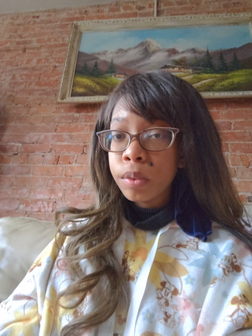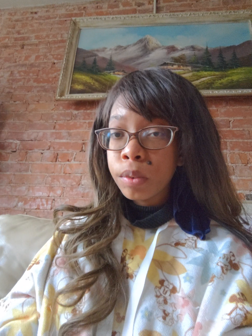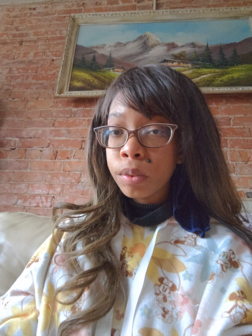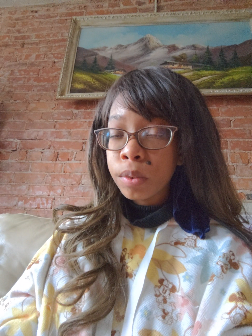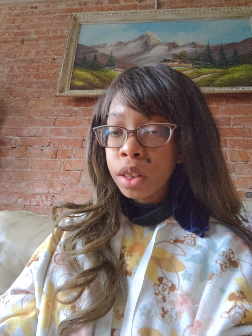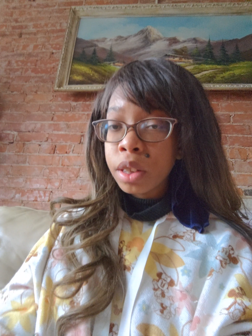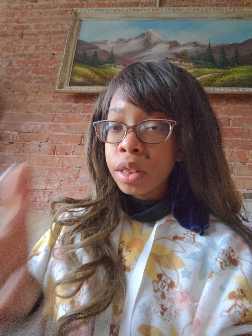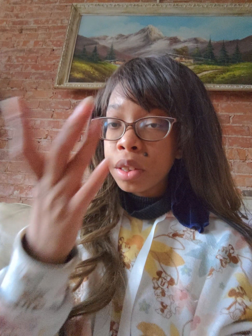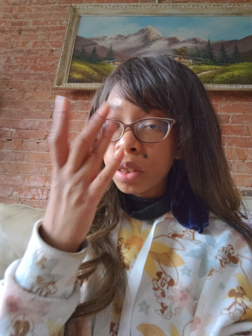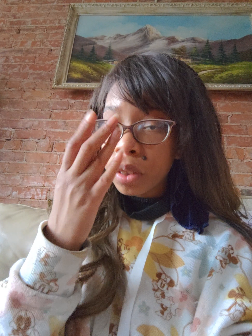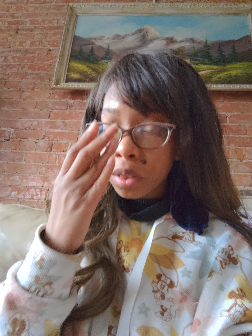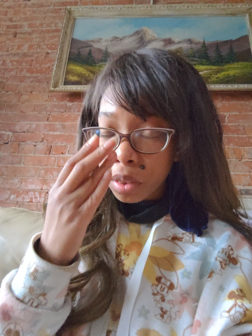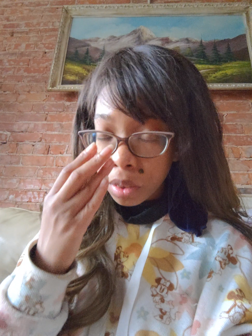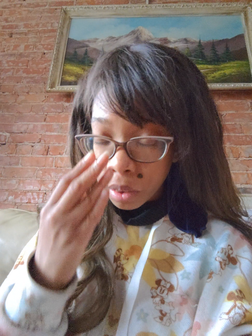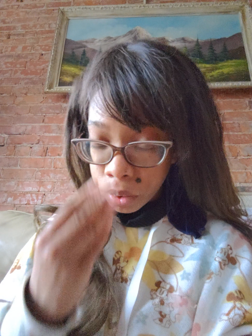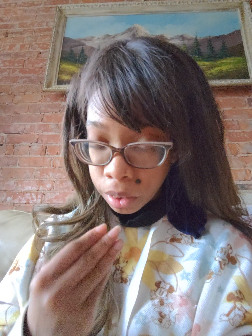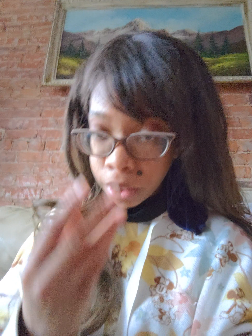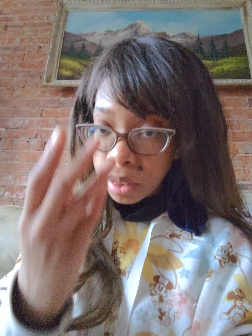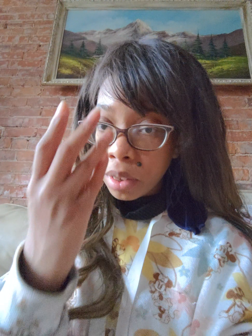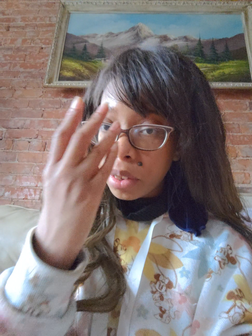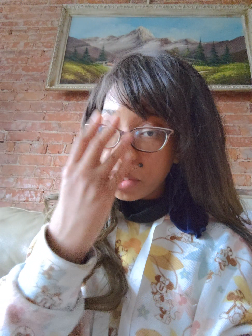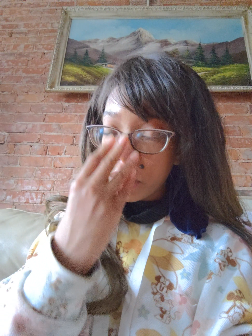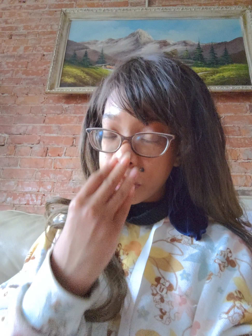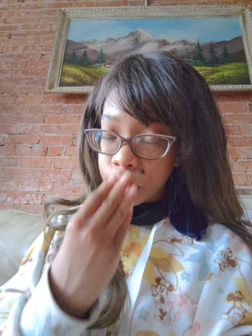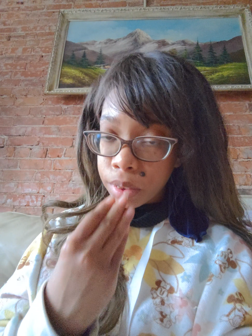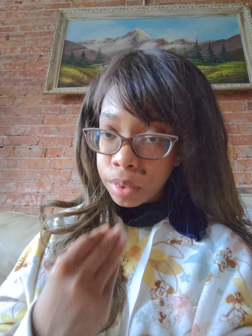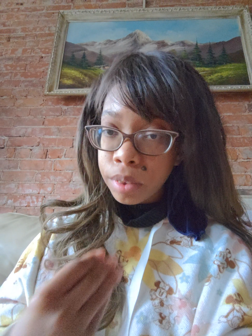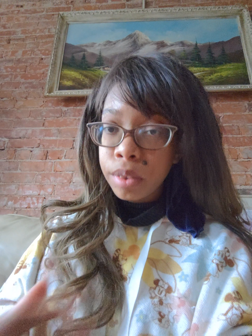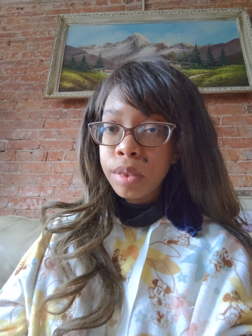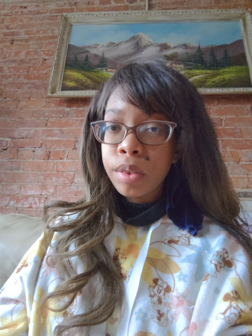sleep